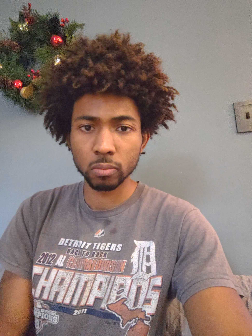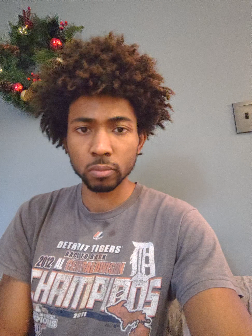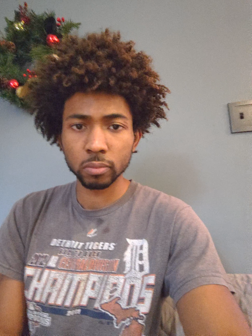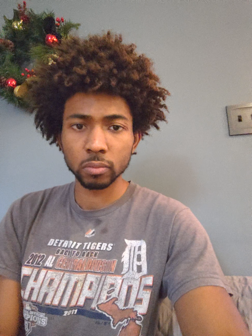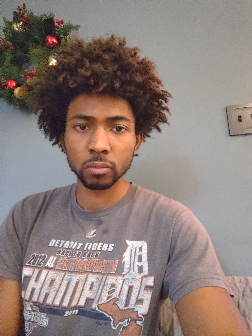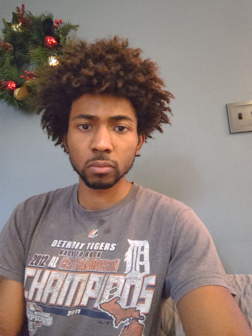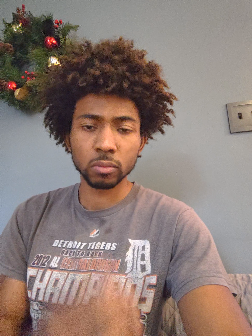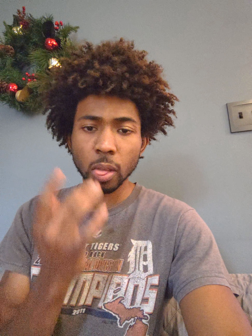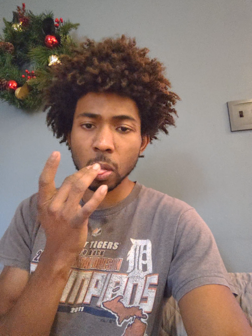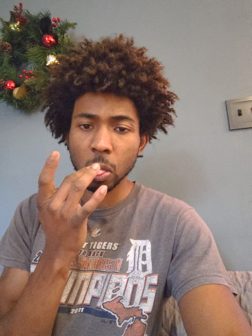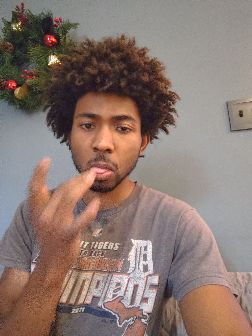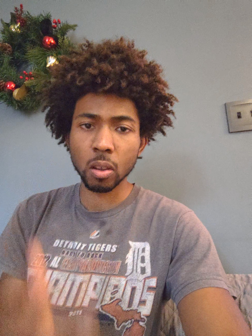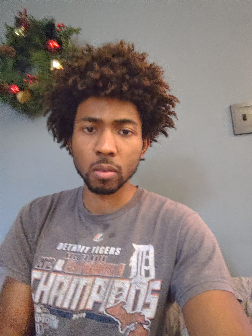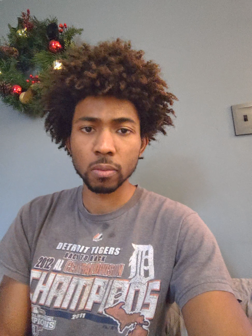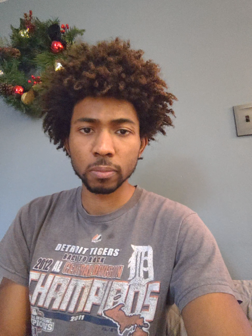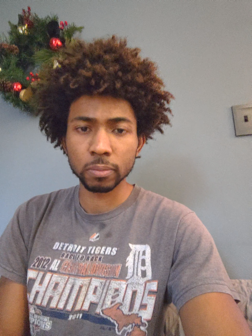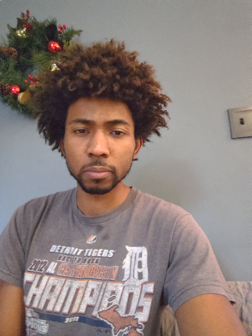taste